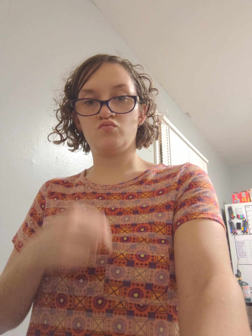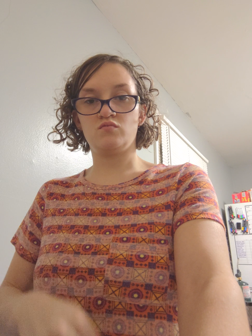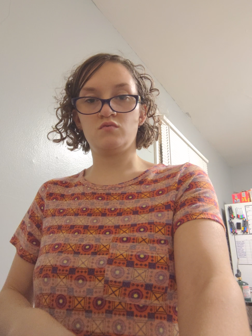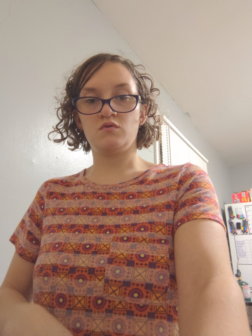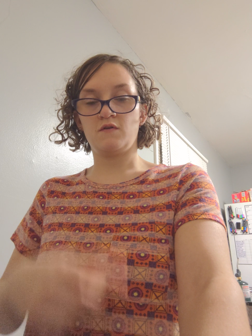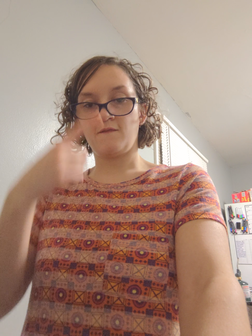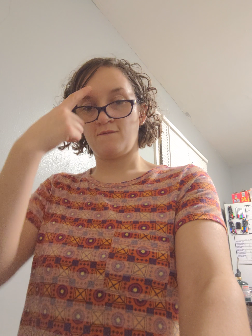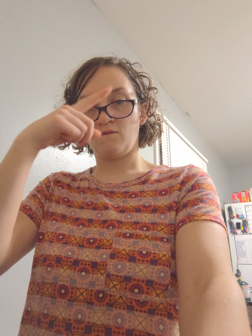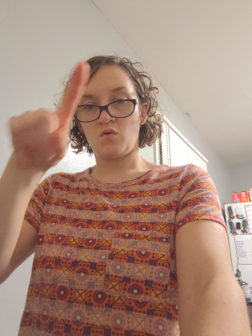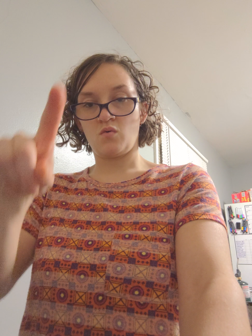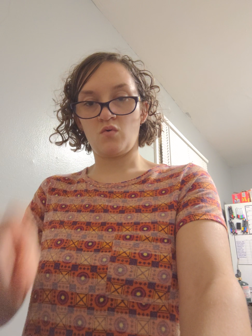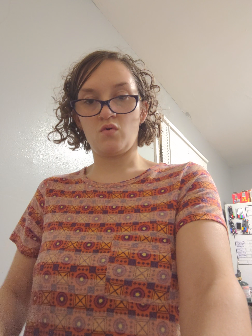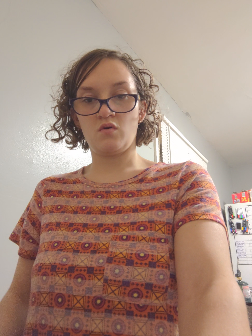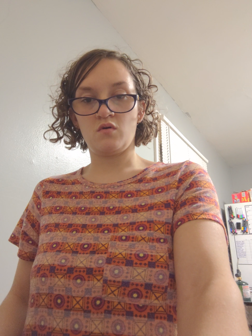for